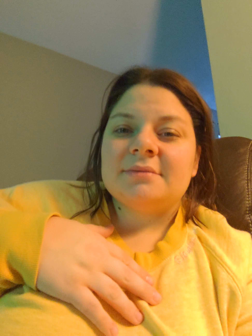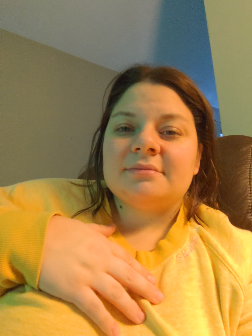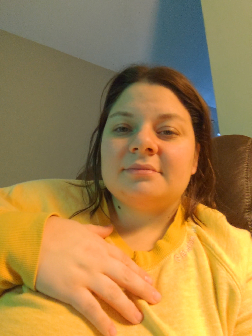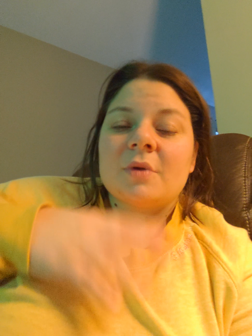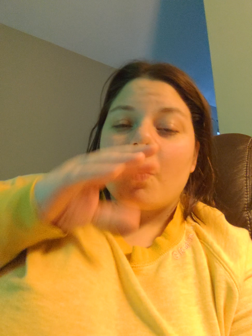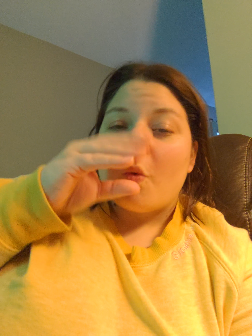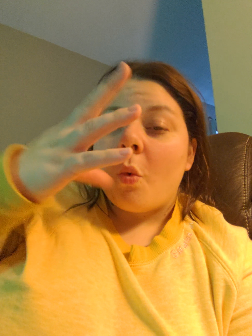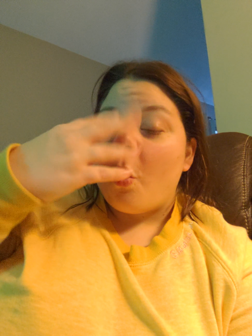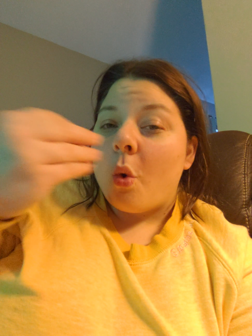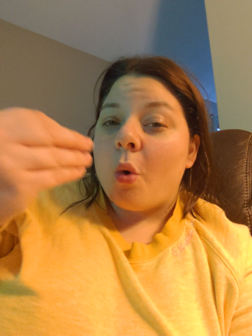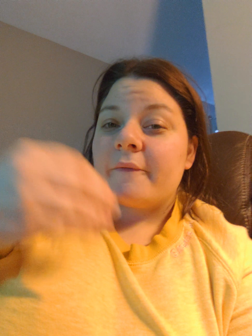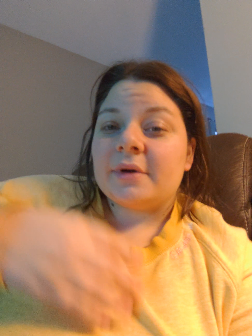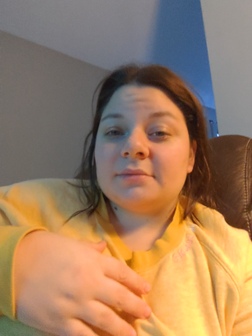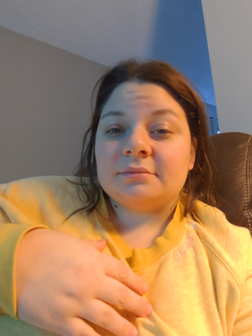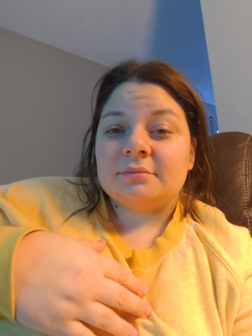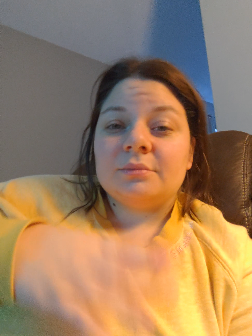wolf